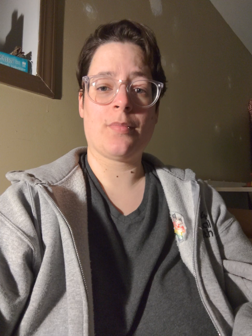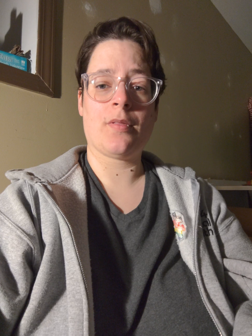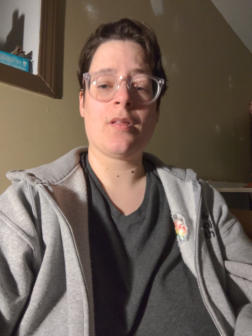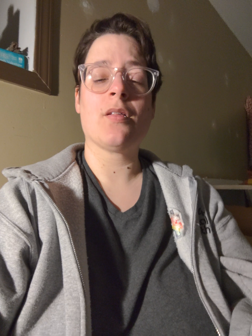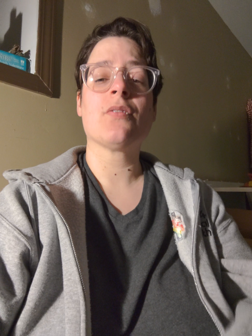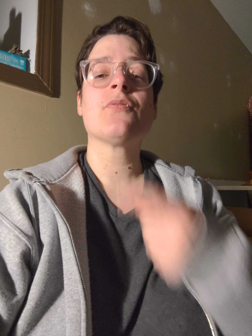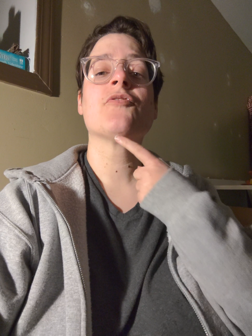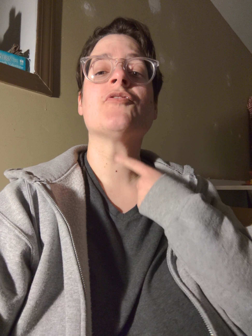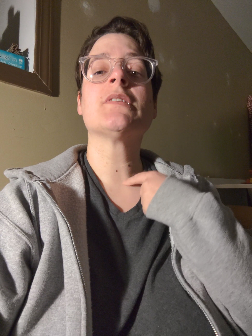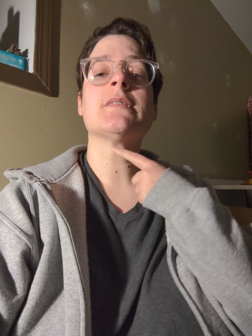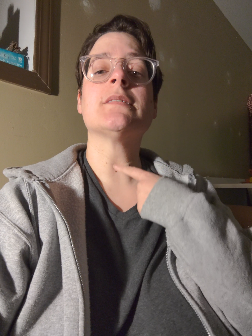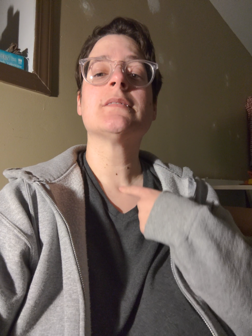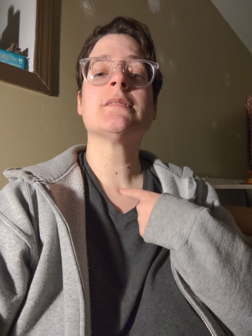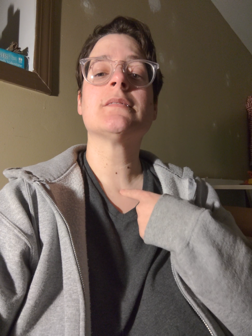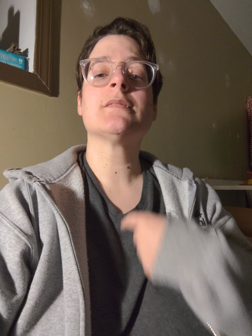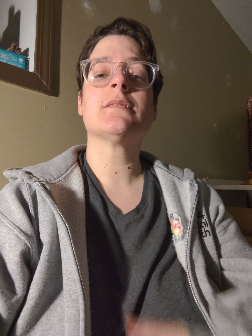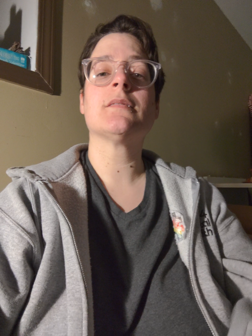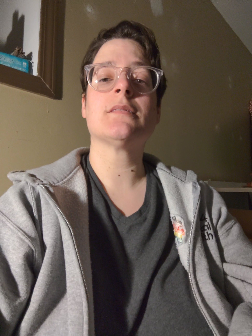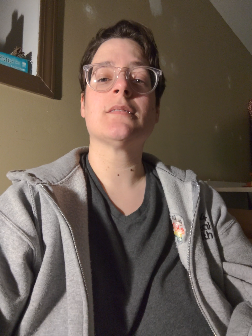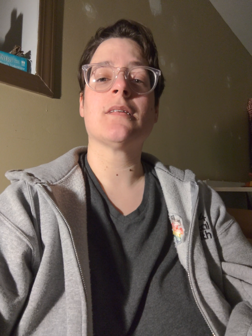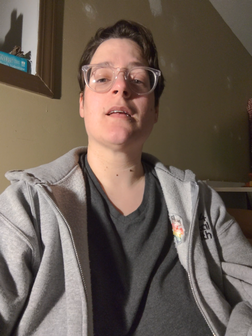thirsty